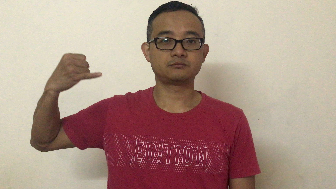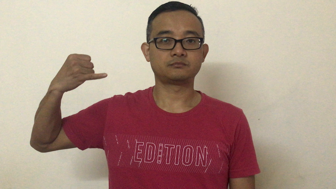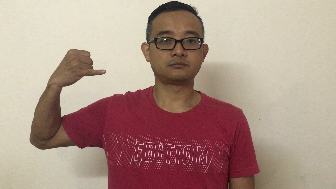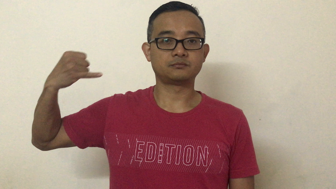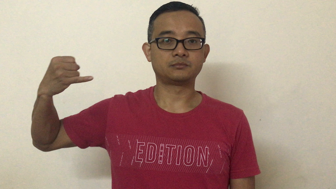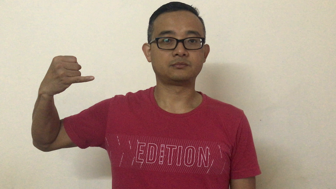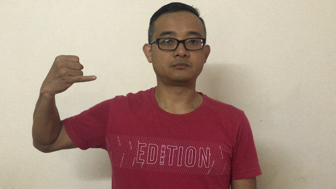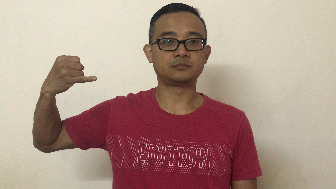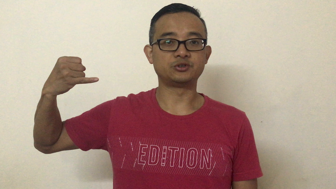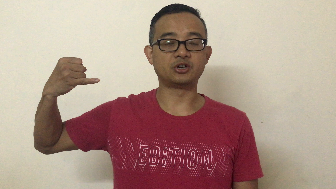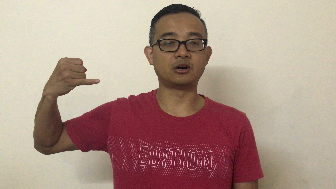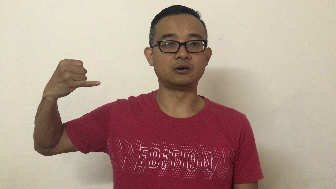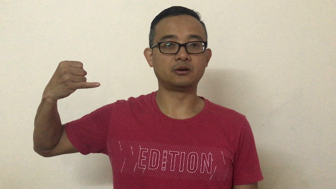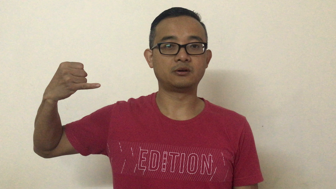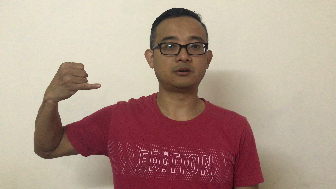ढ